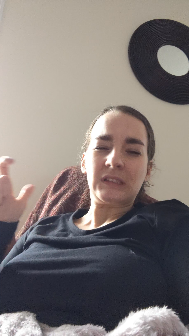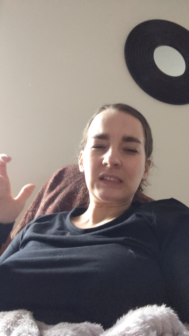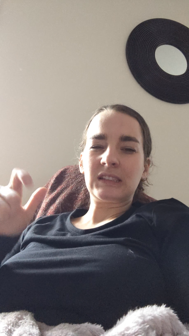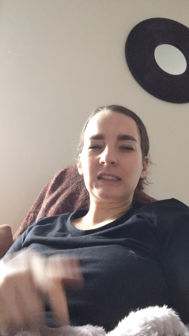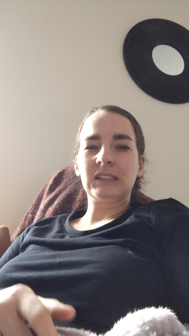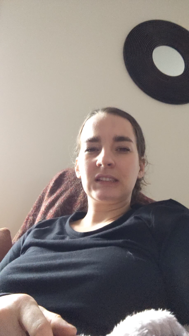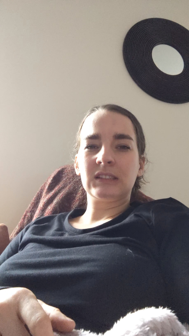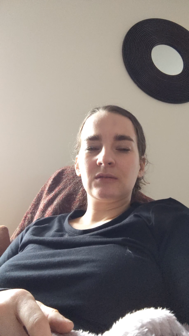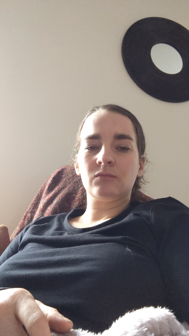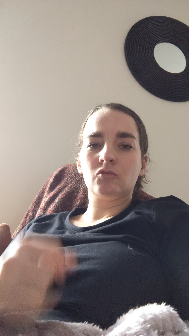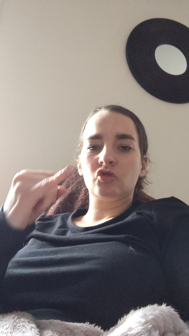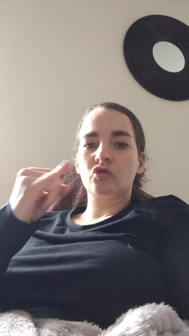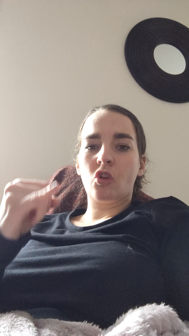draw